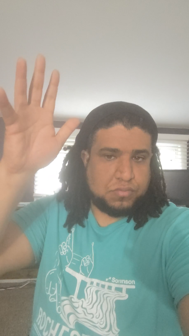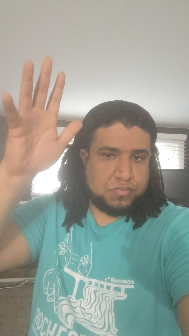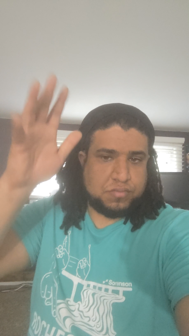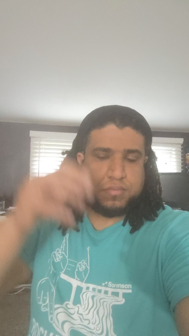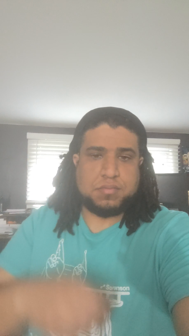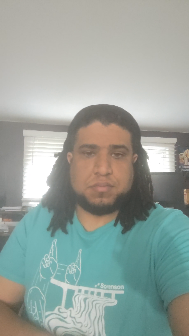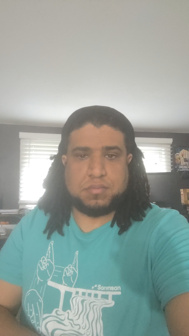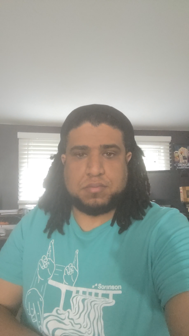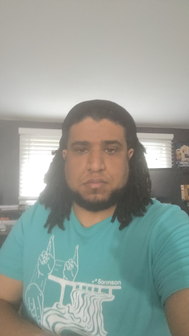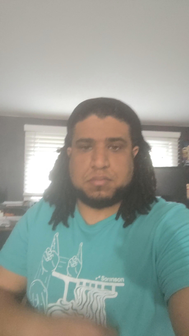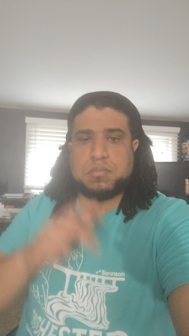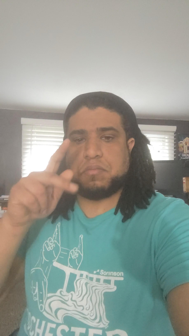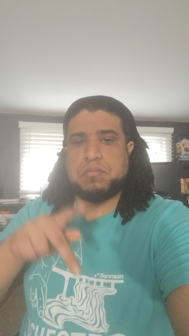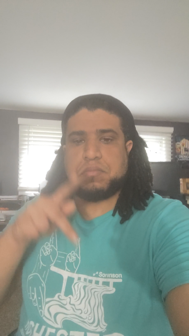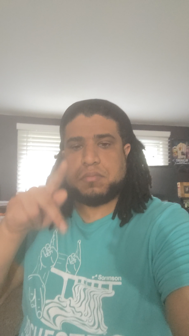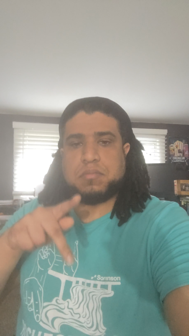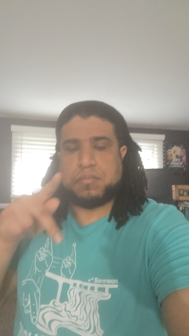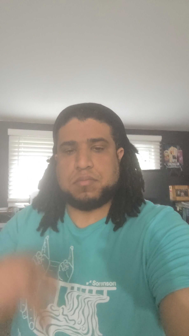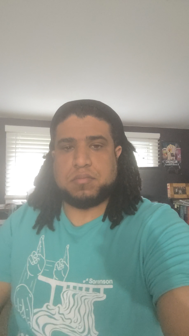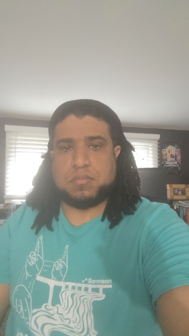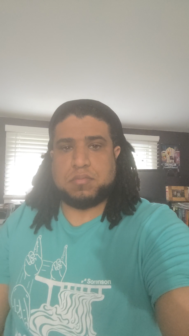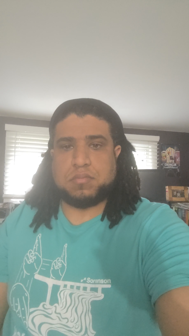people